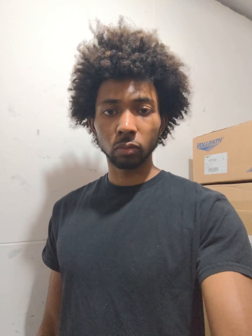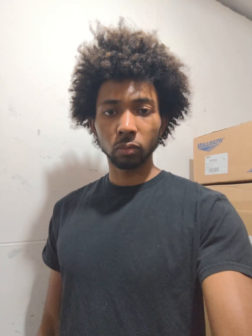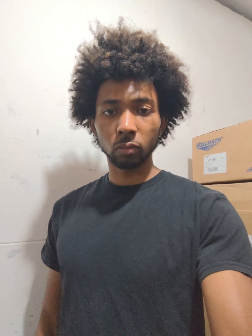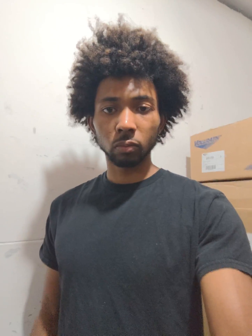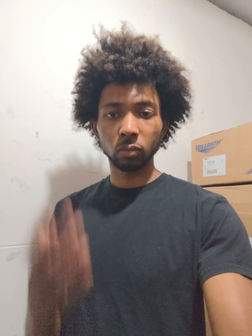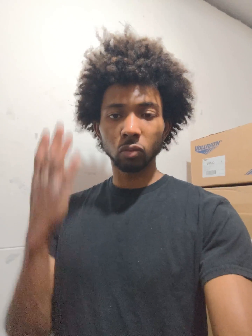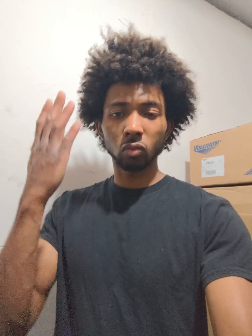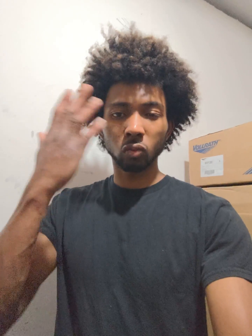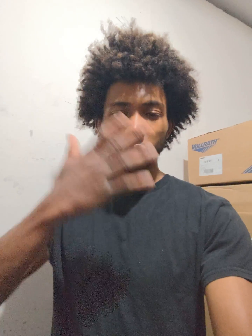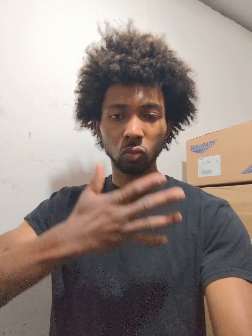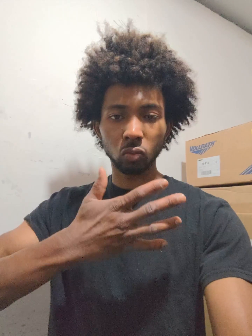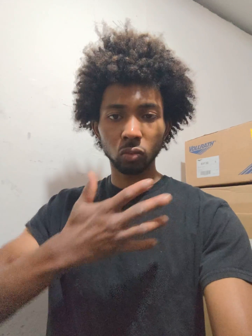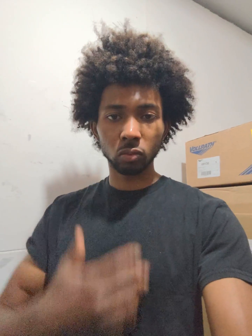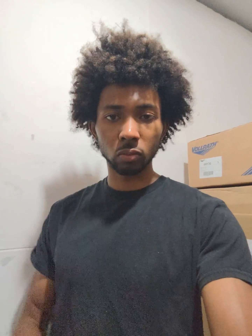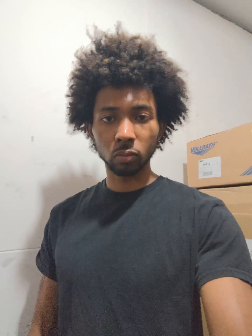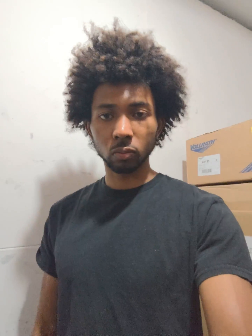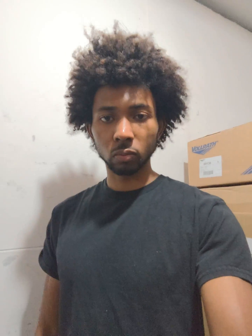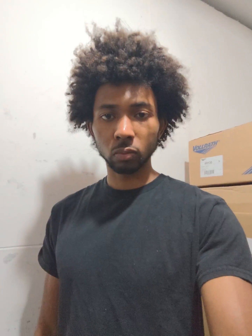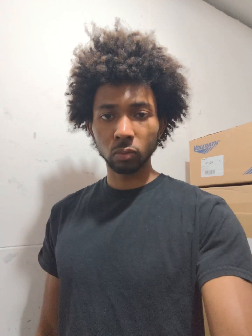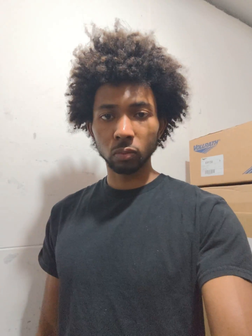dark